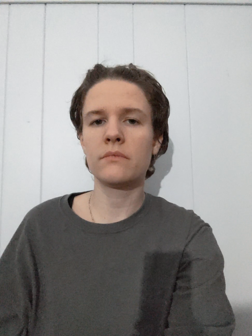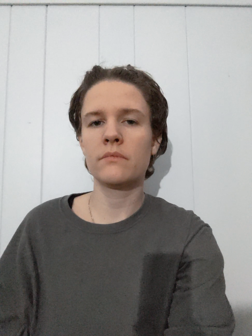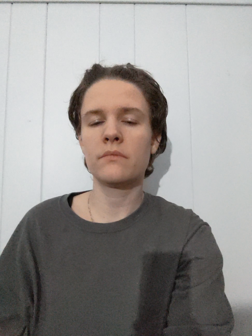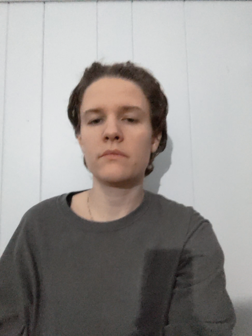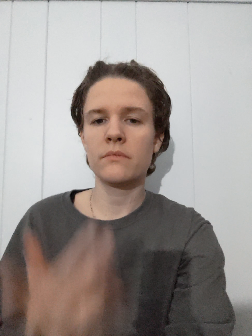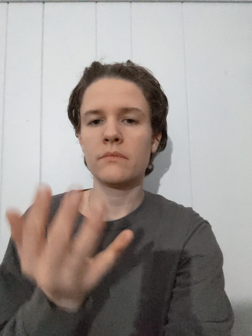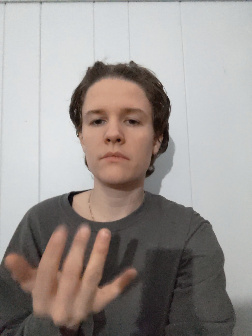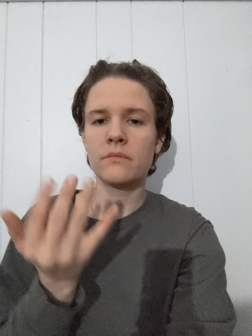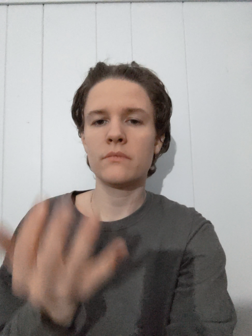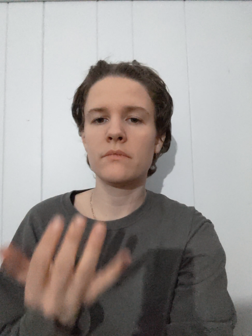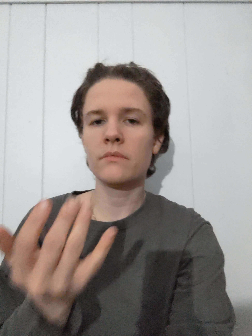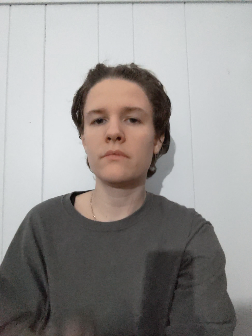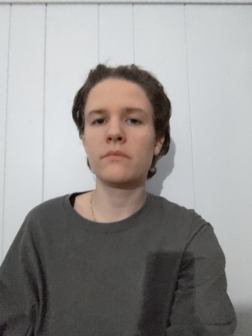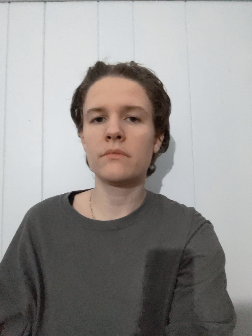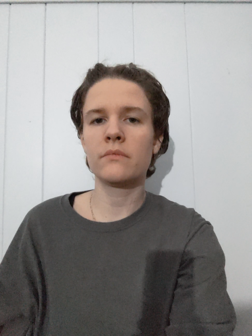wait